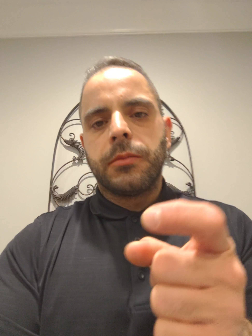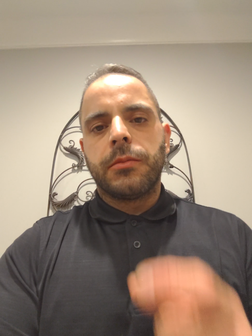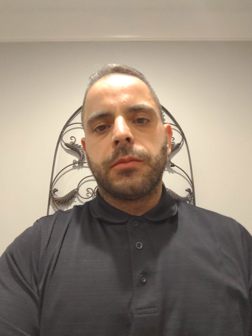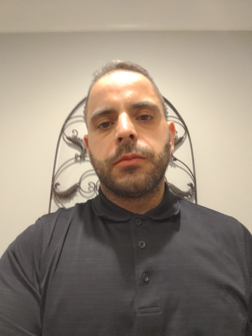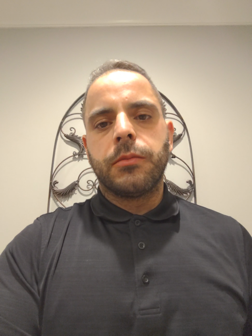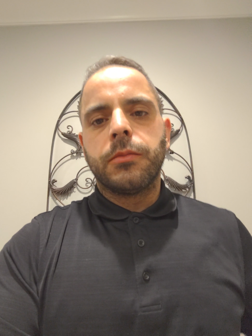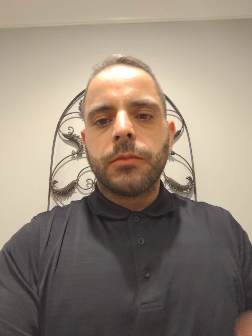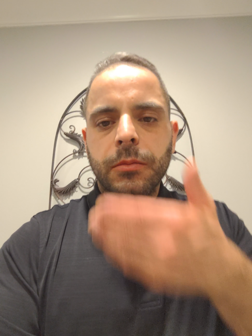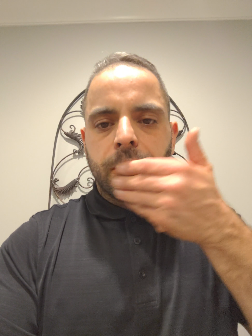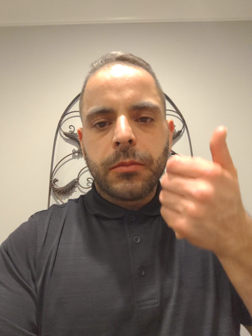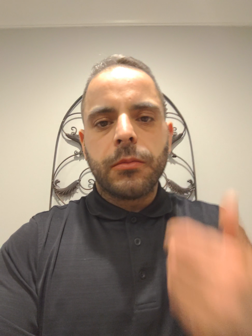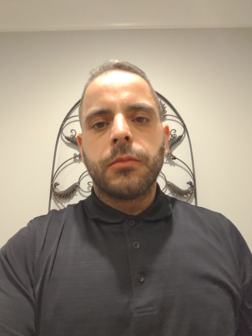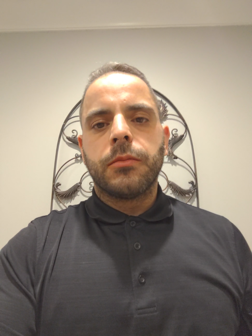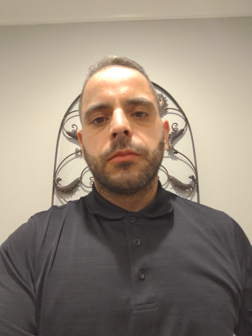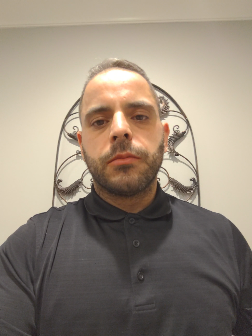better